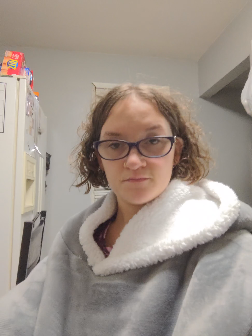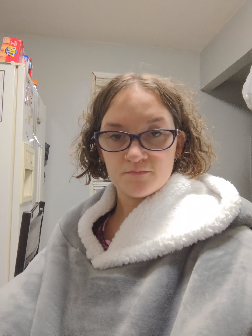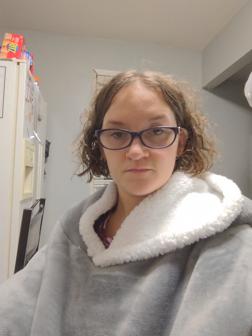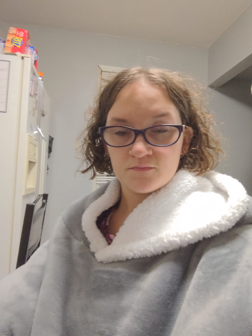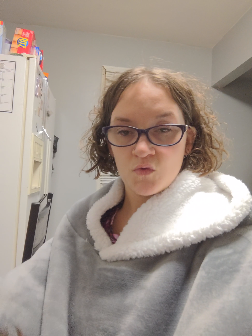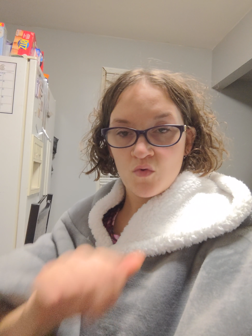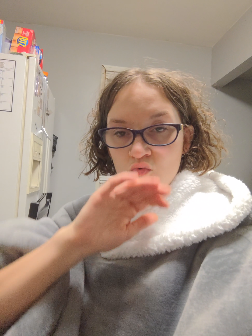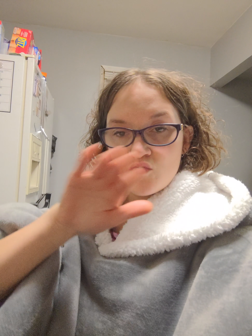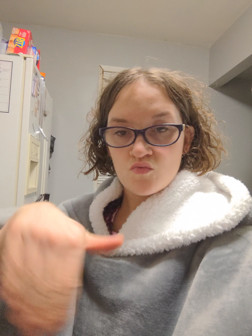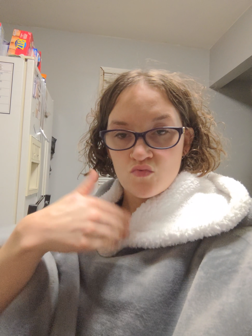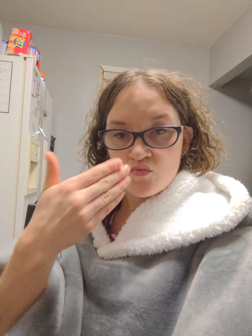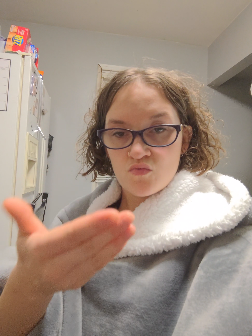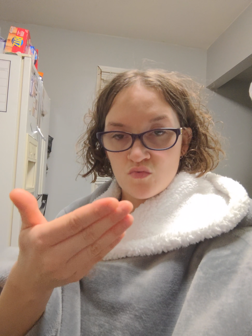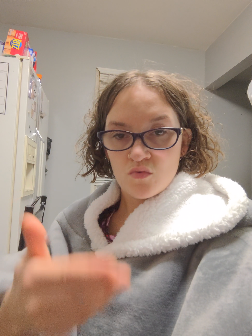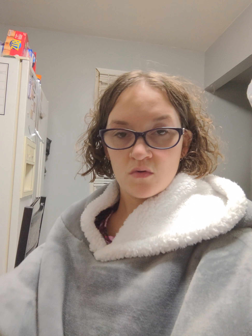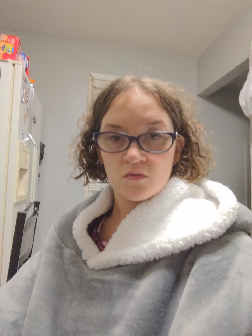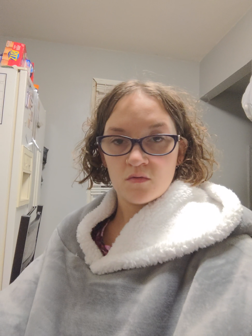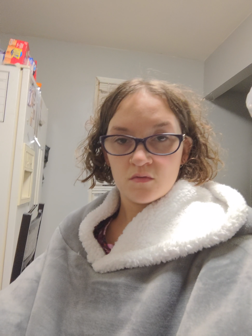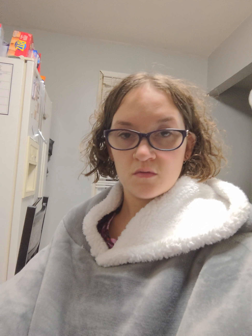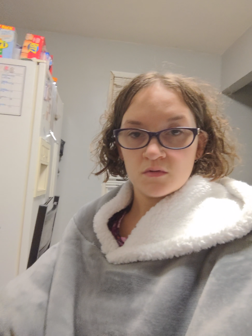all